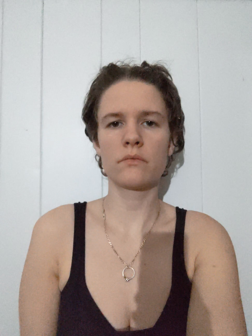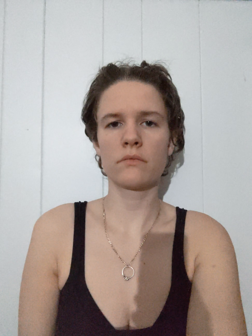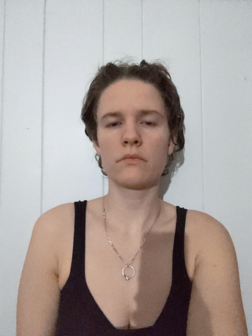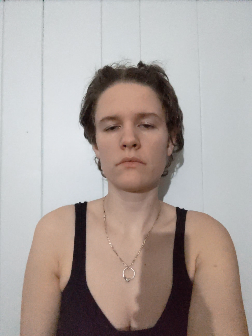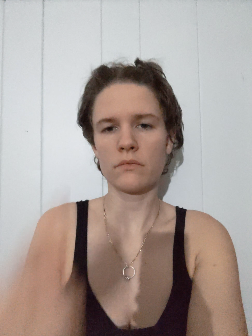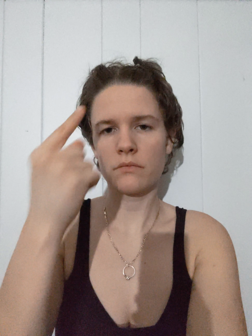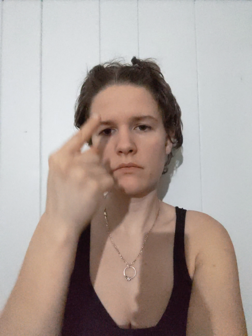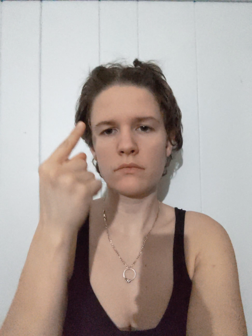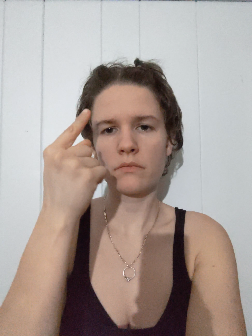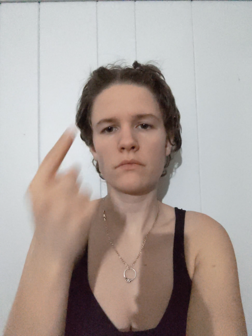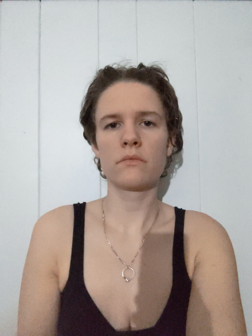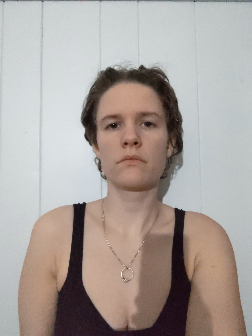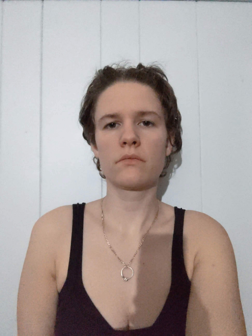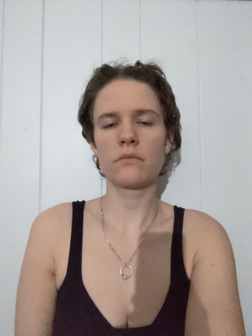think